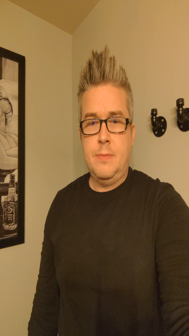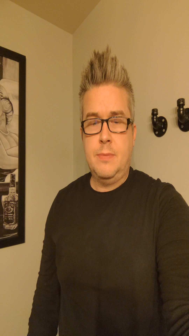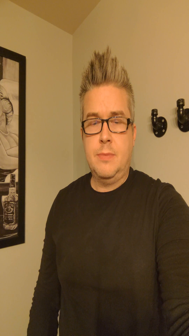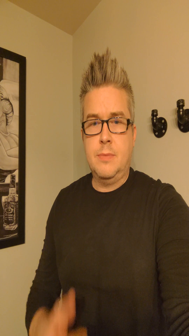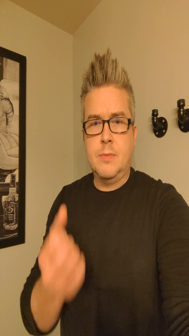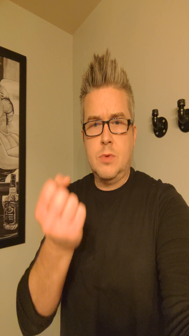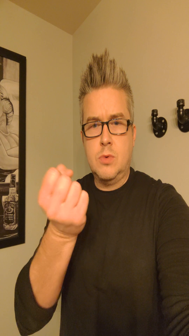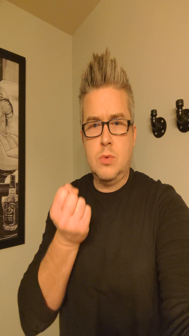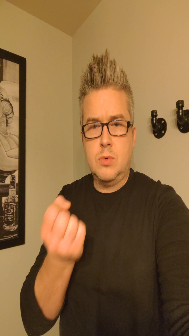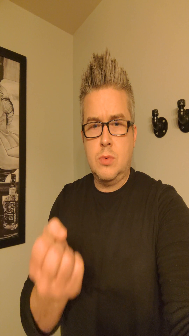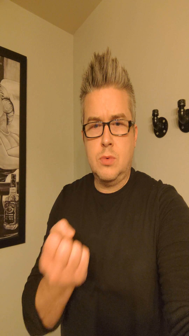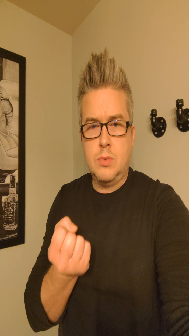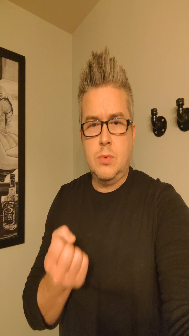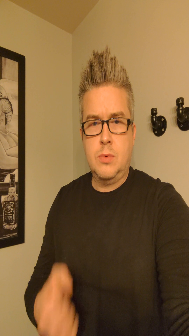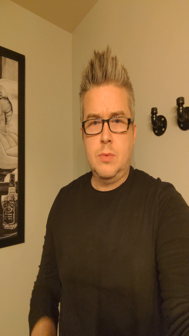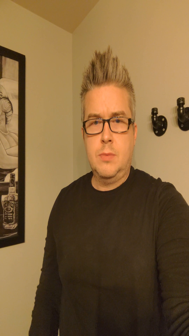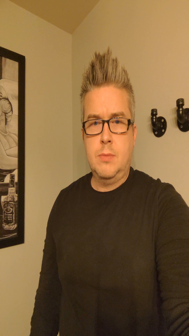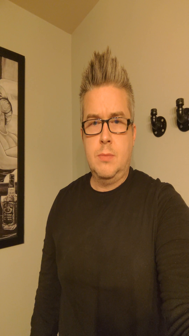drawer